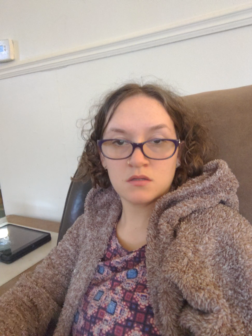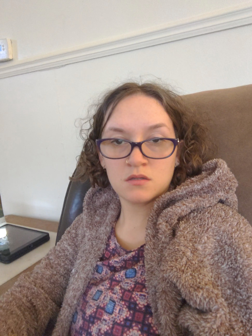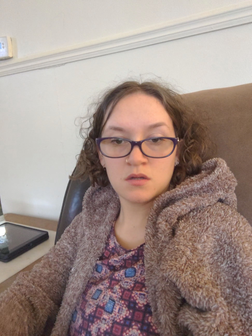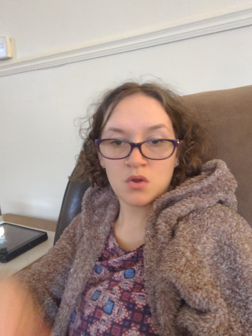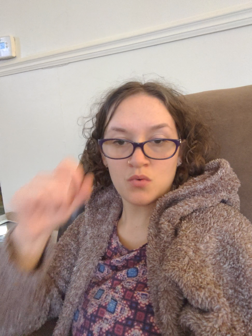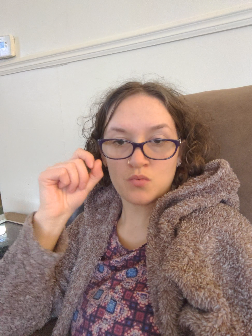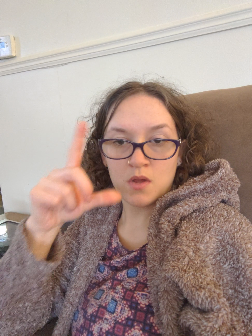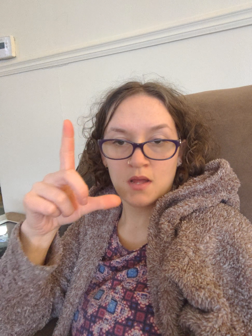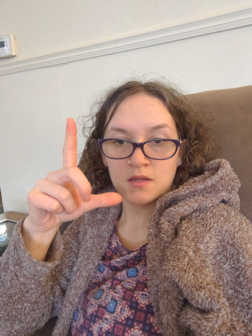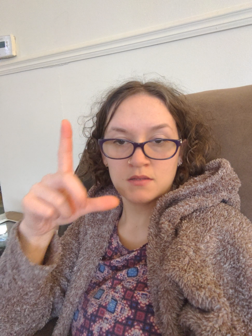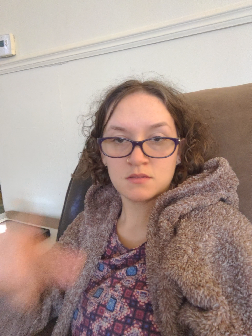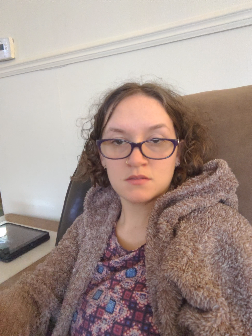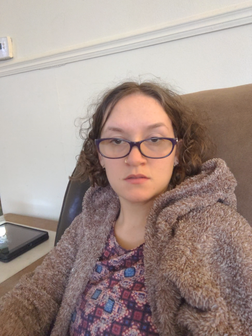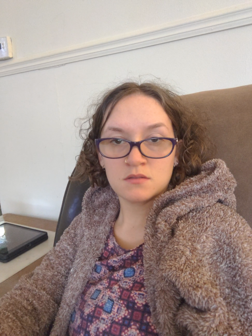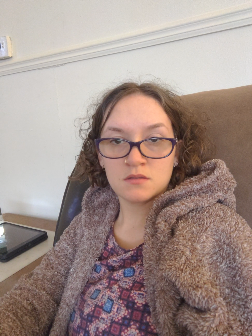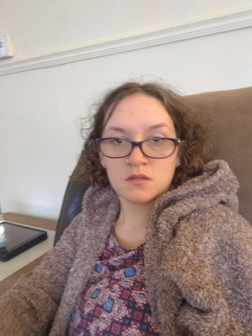awake